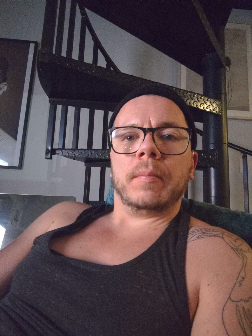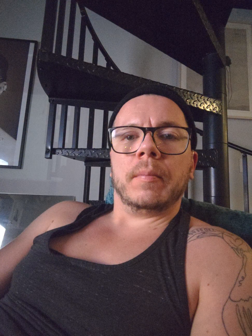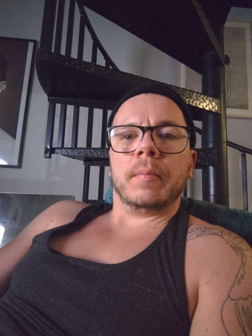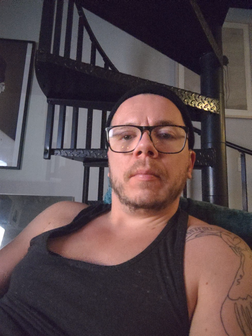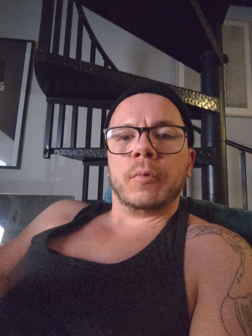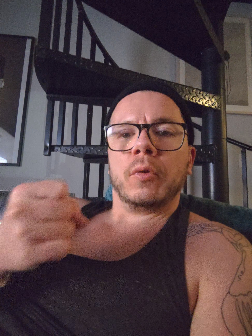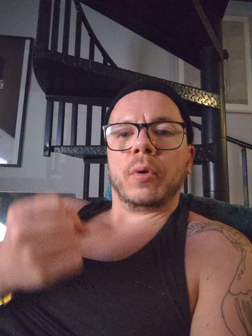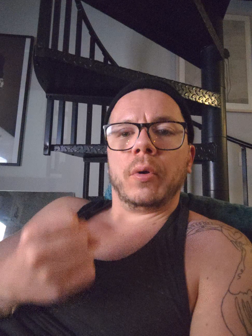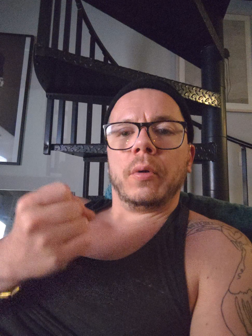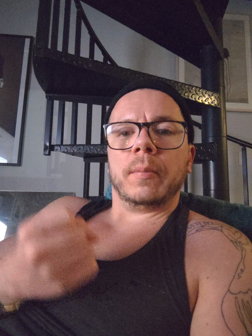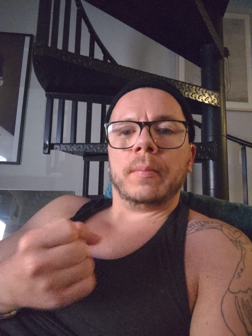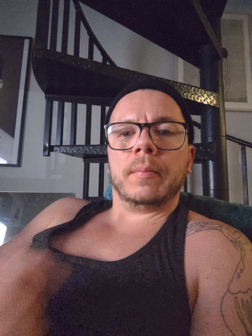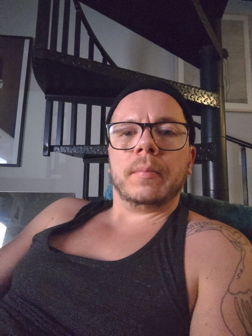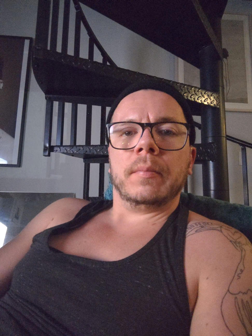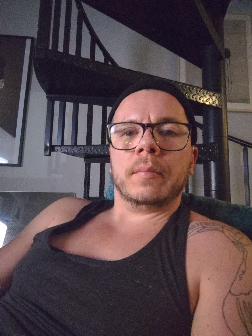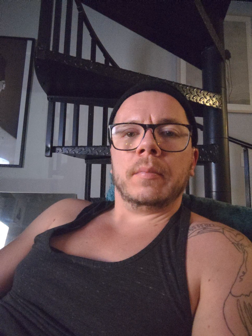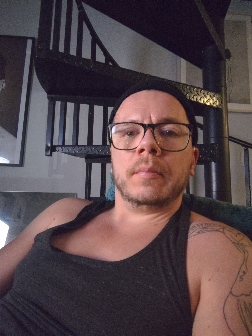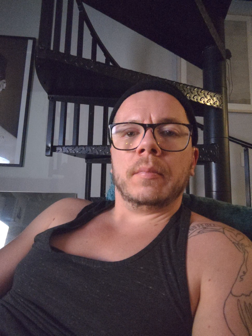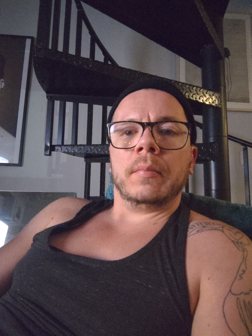car